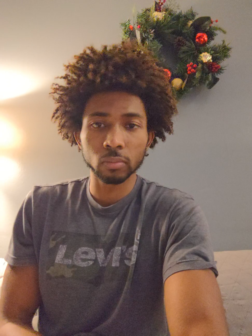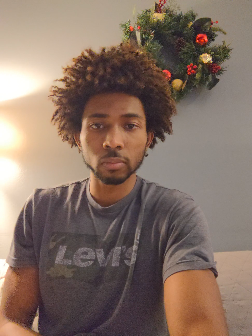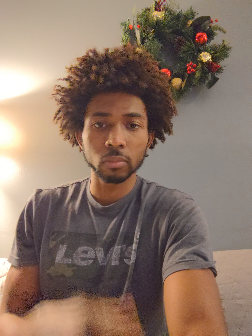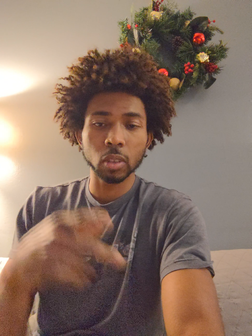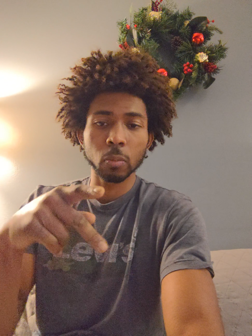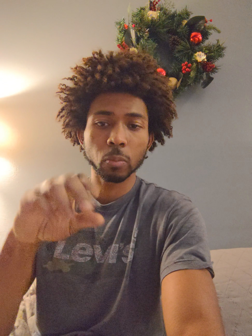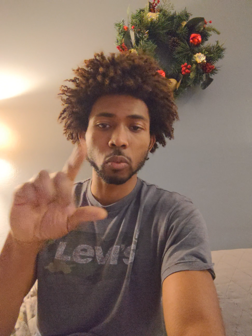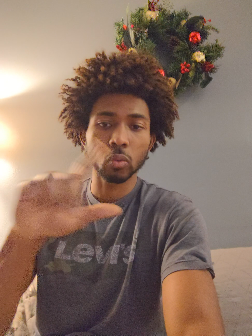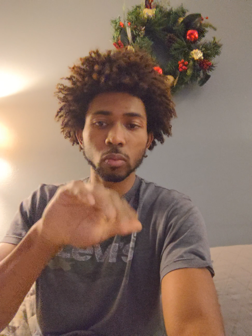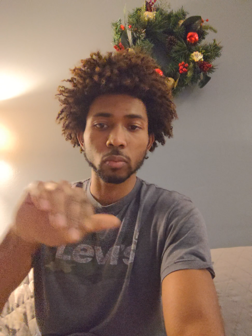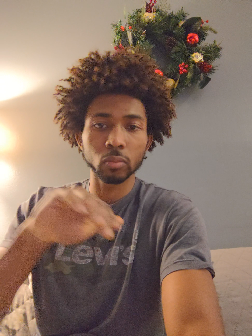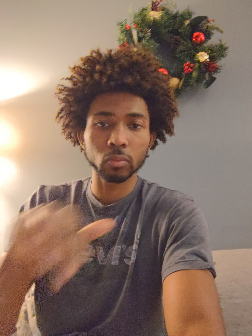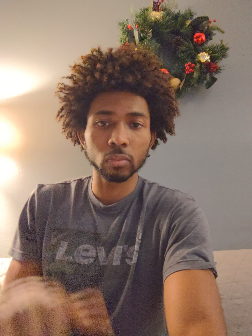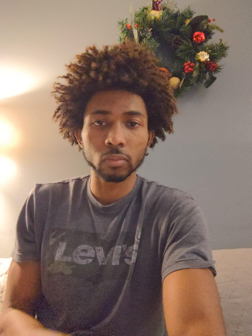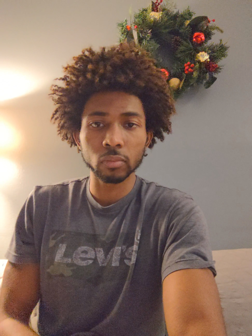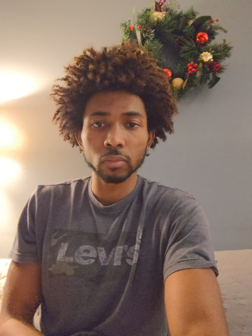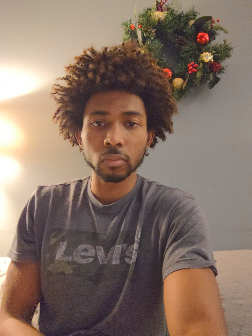pool